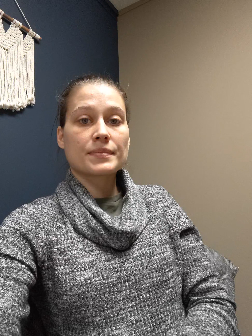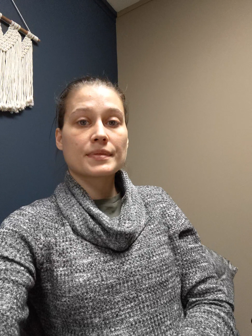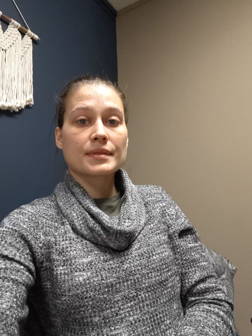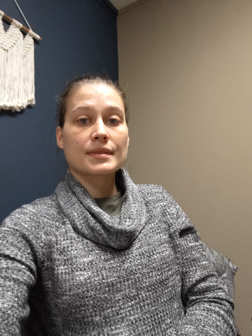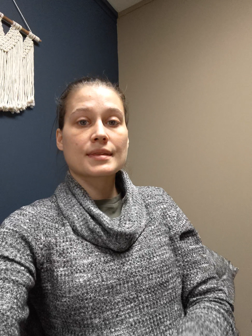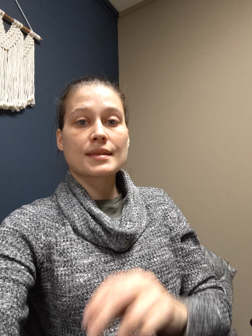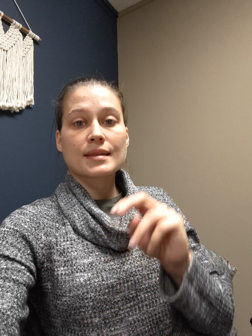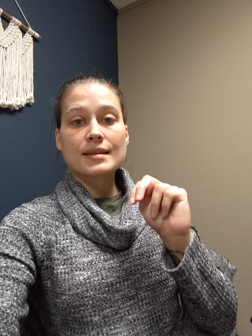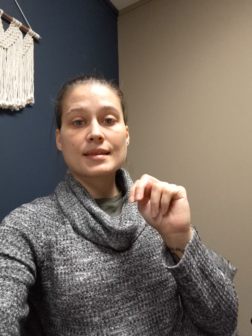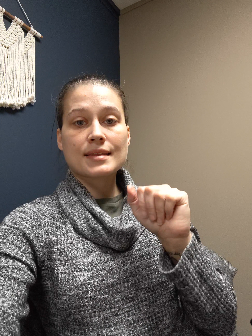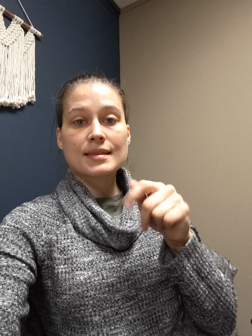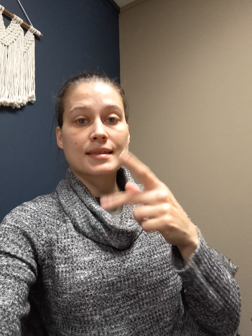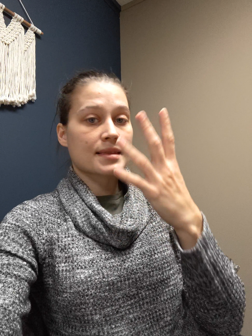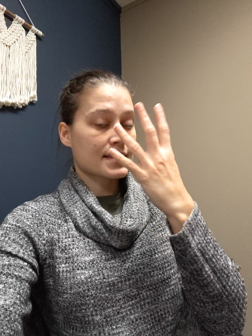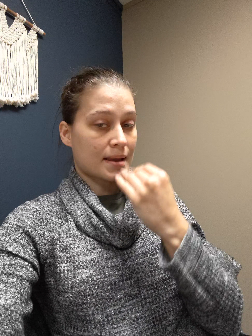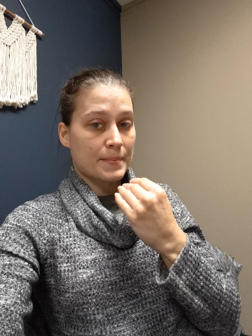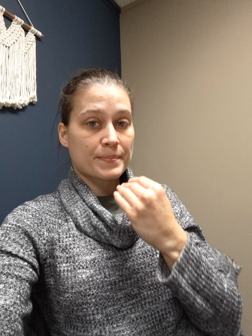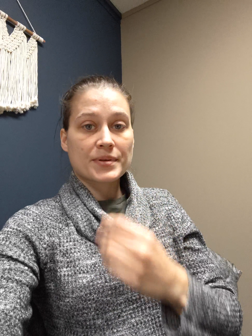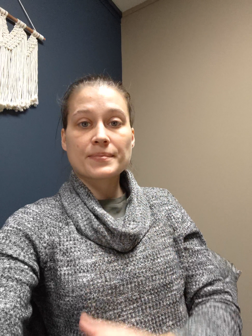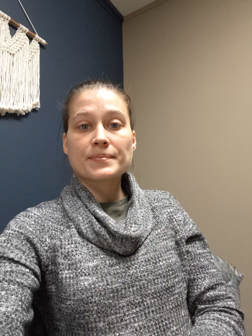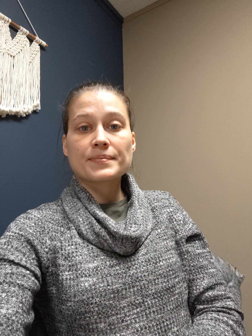nap